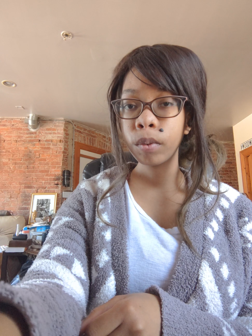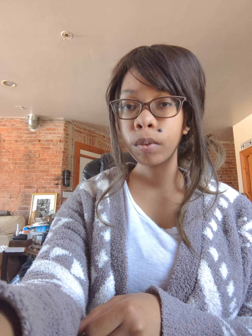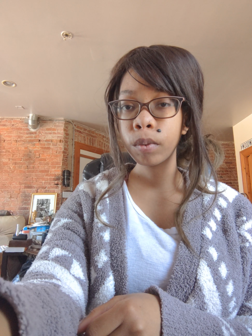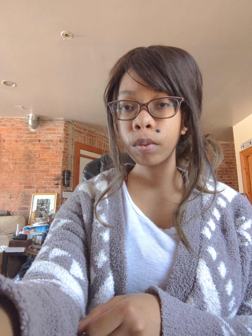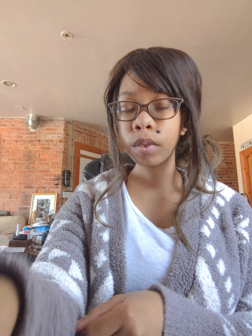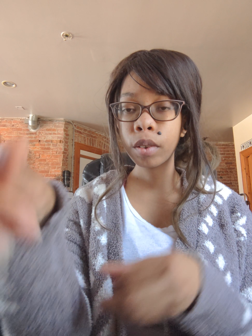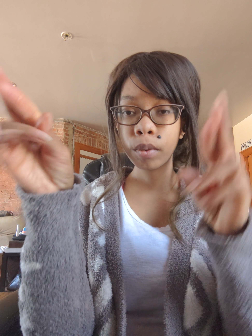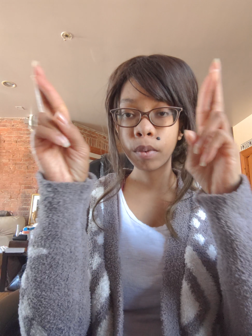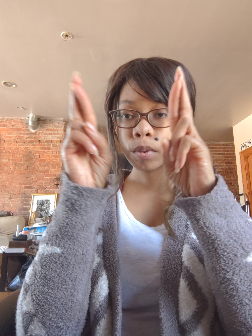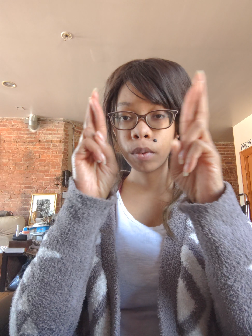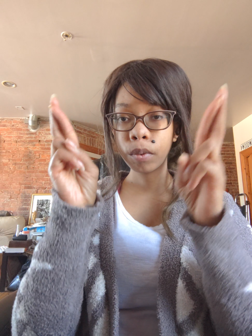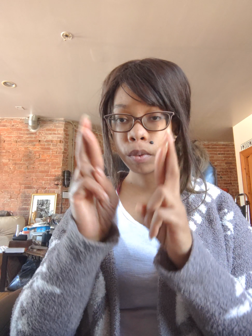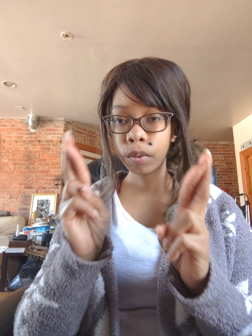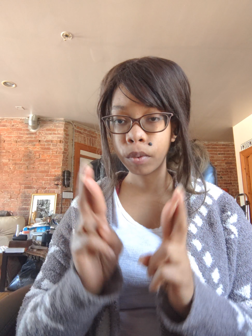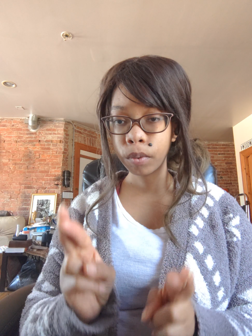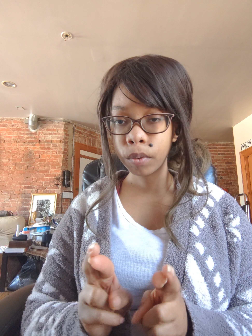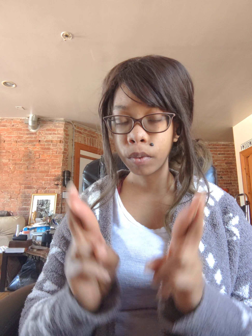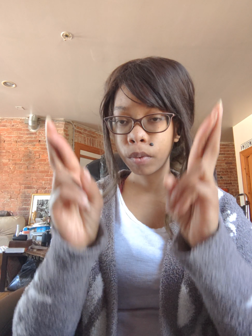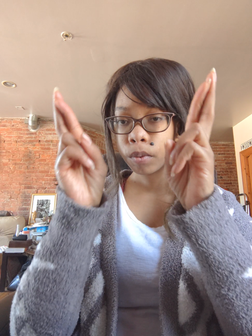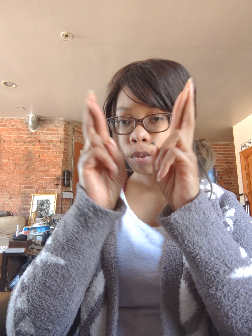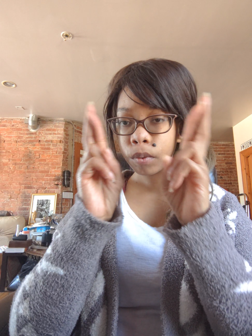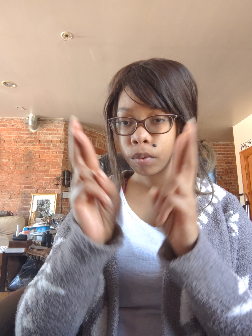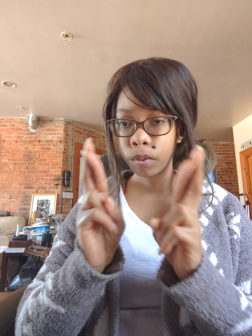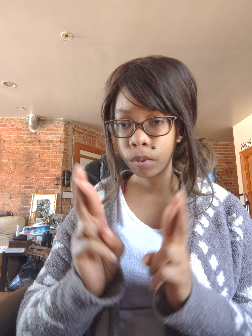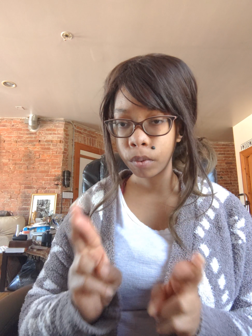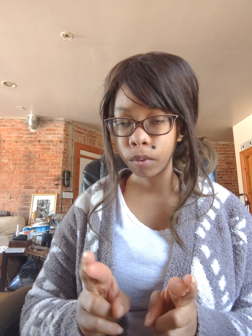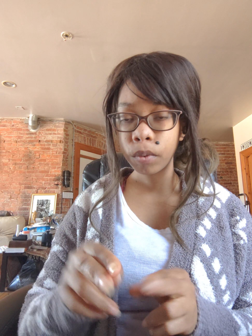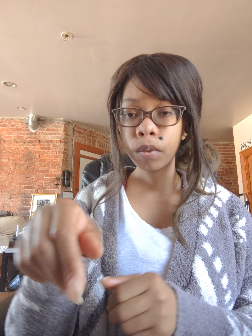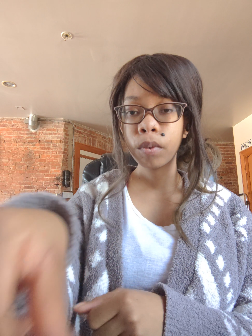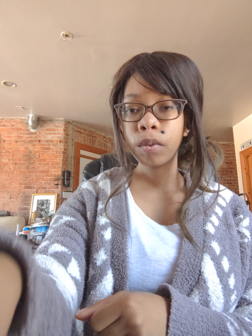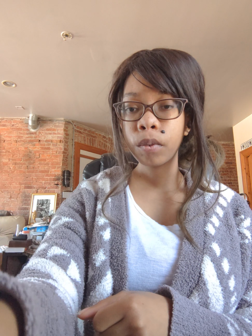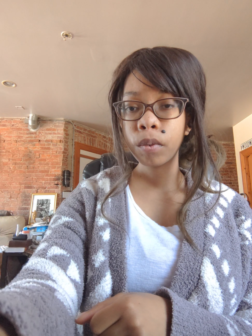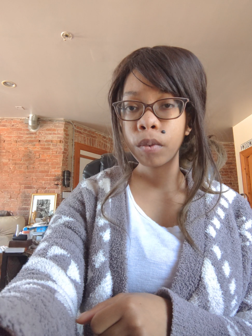refrigerator